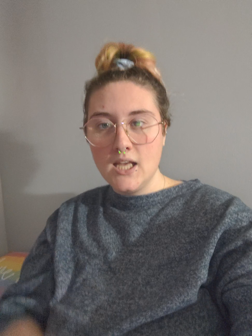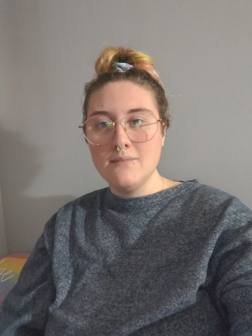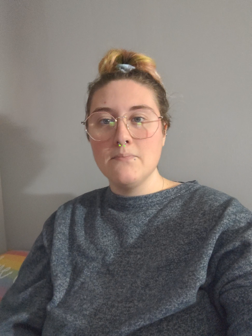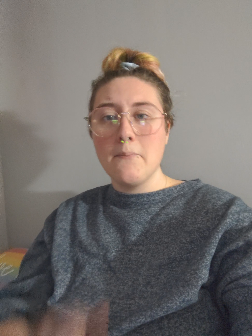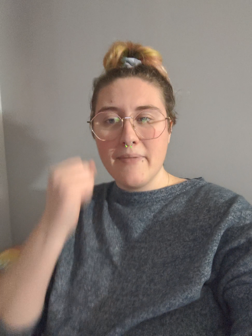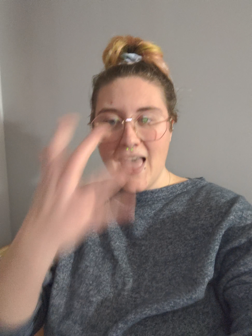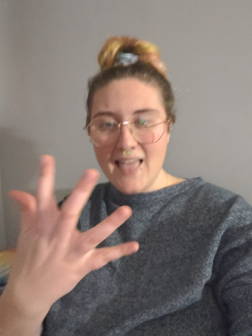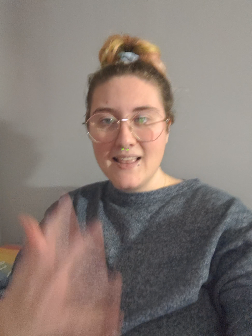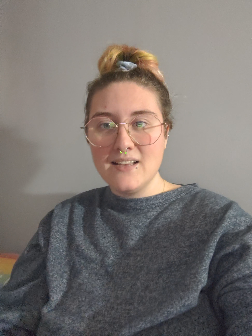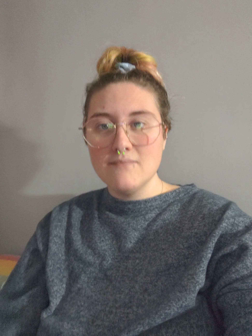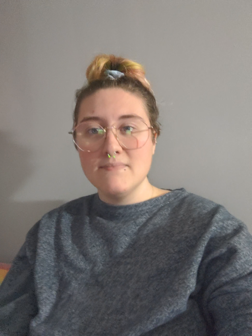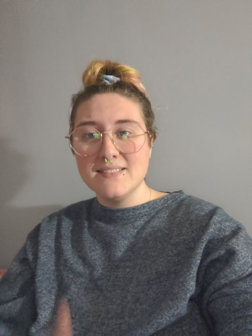many